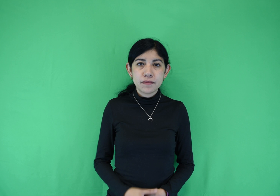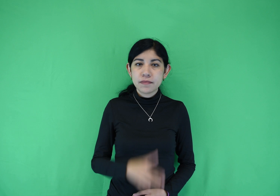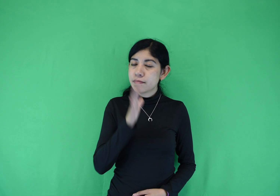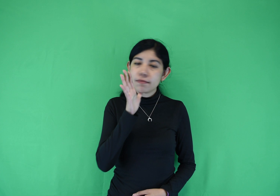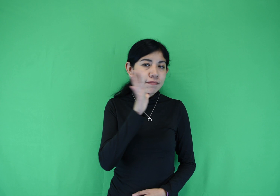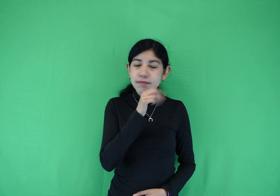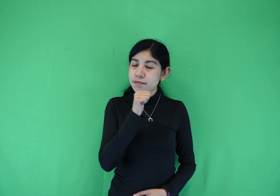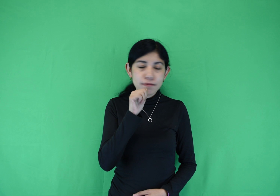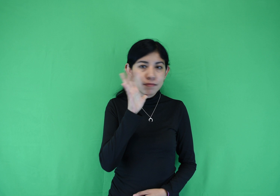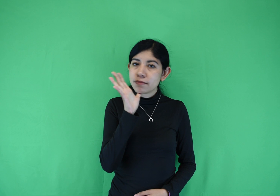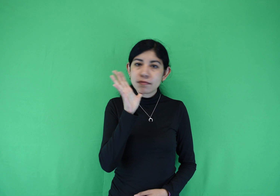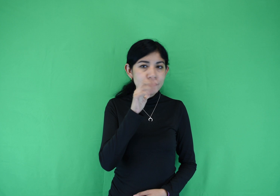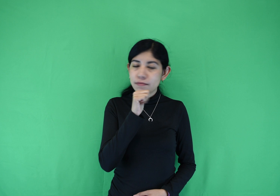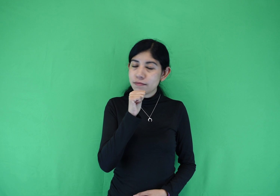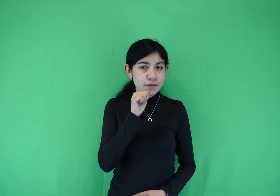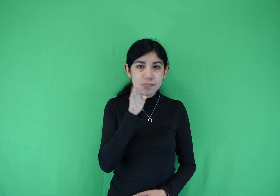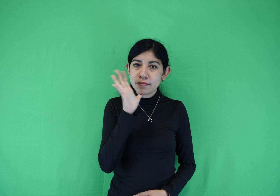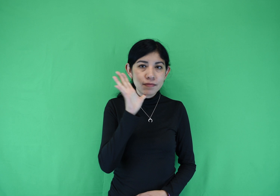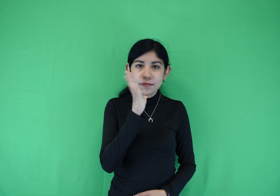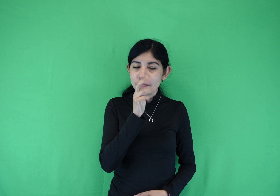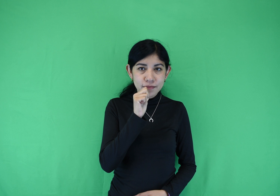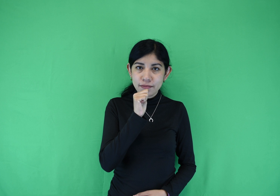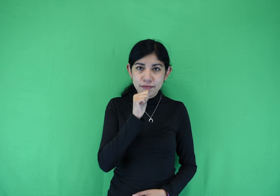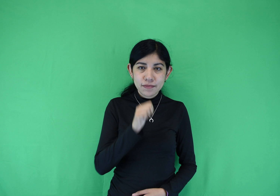no poder